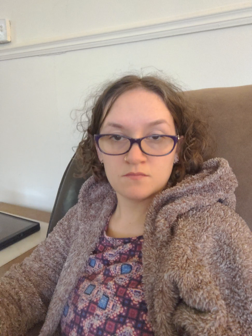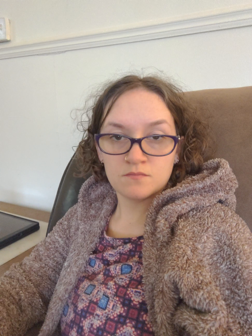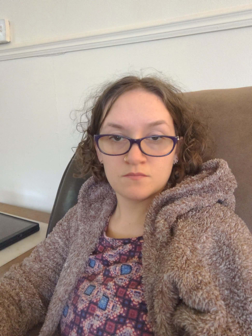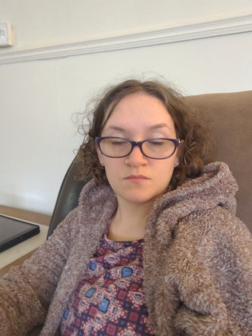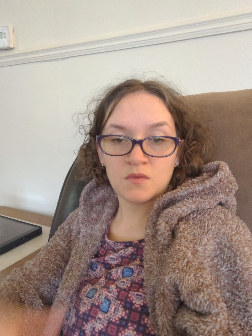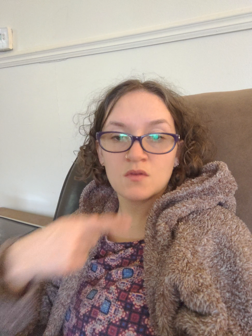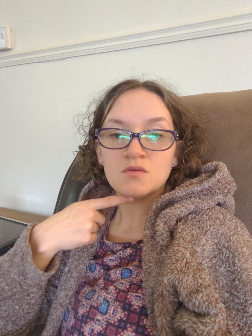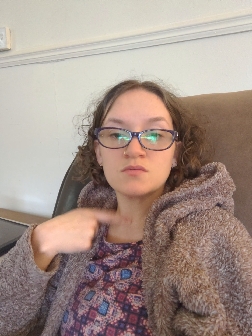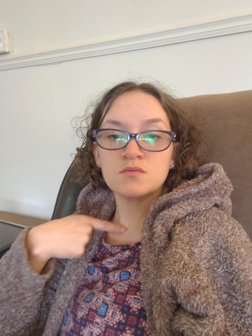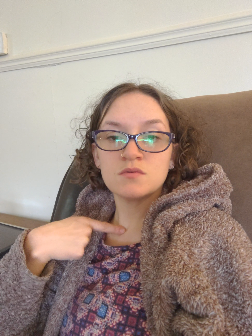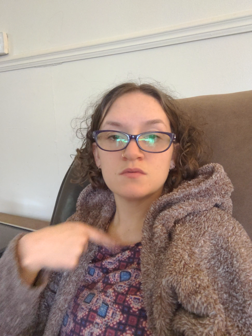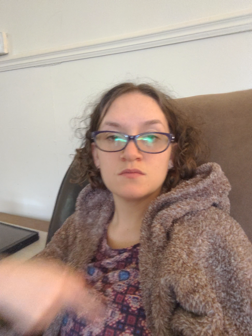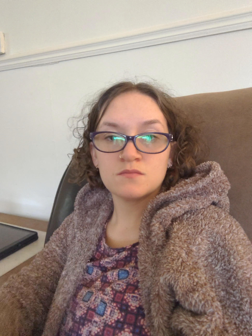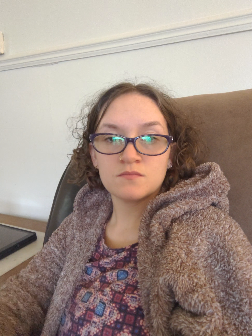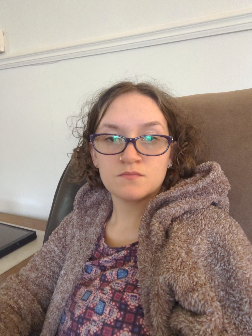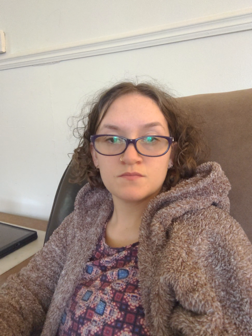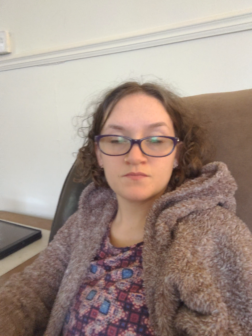thirsty